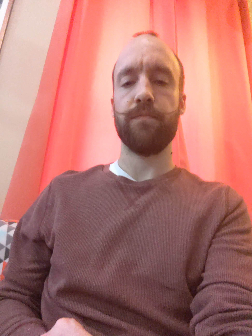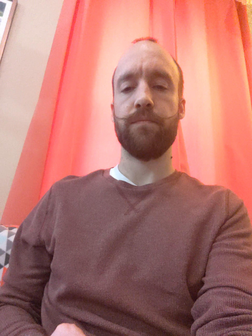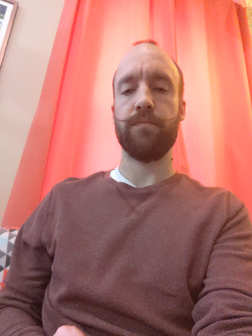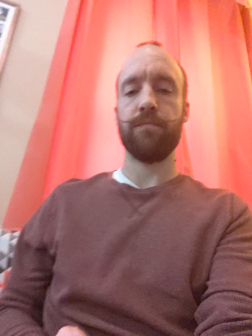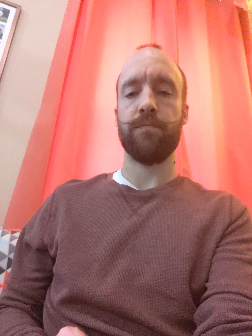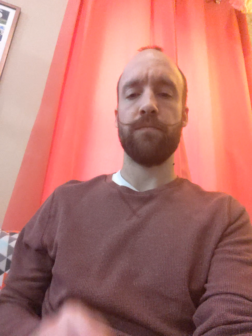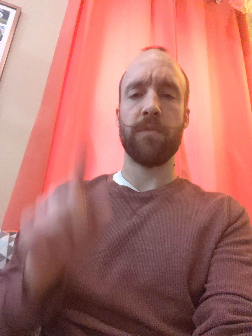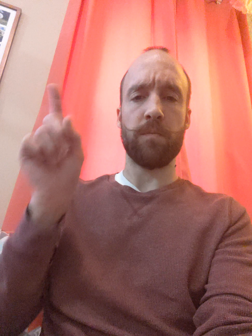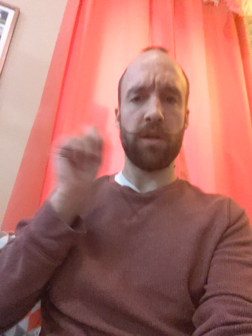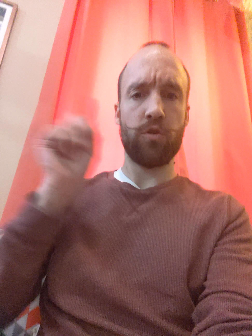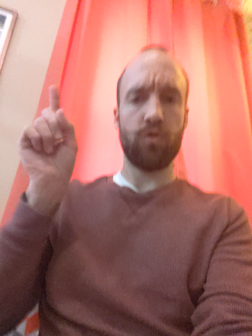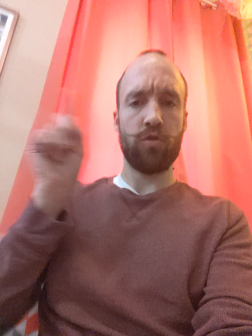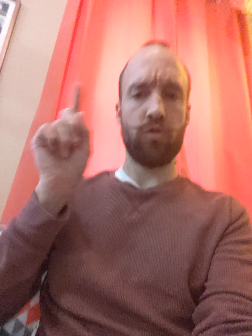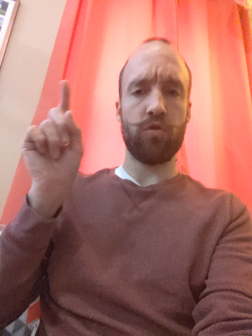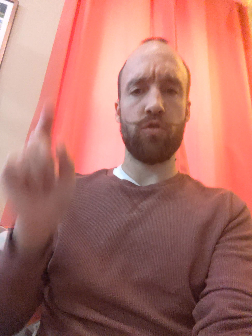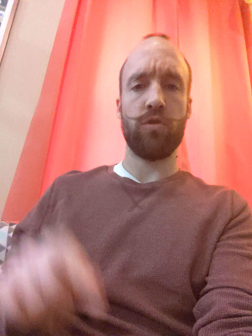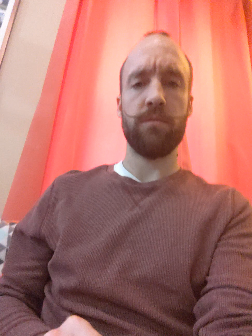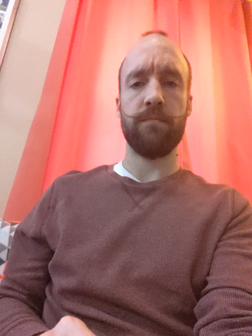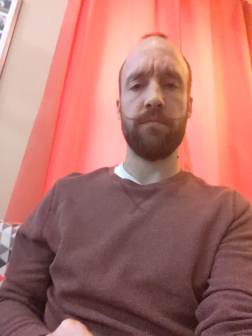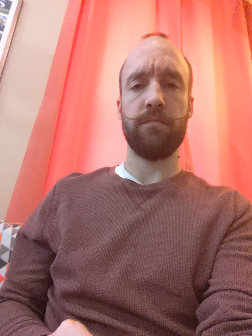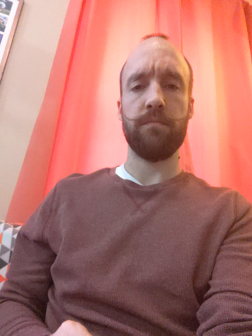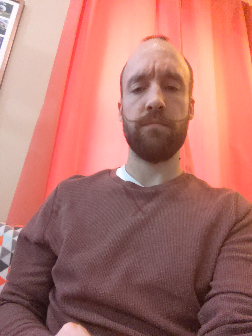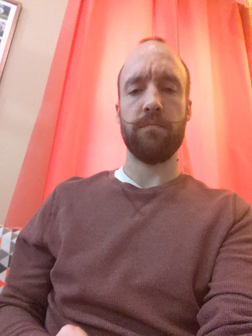where